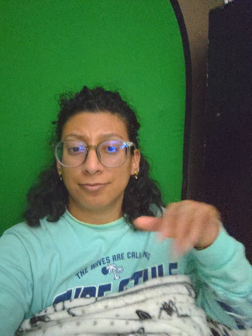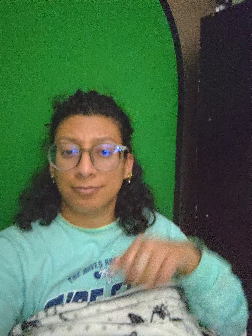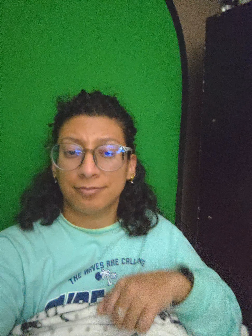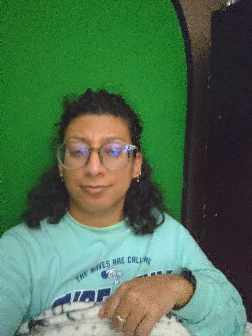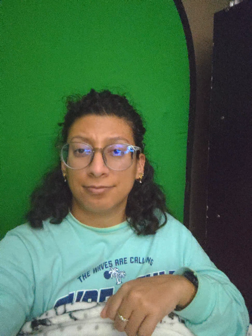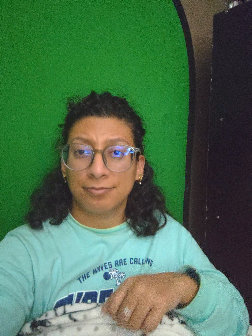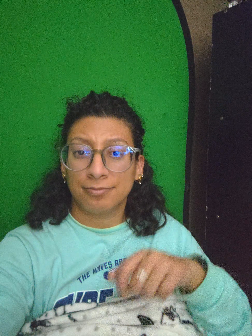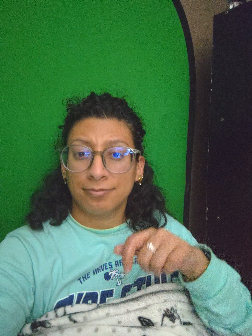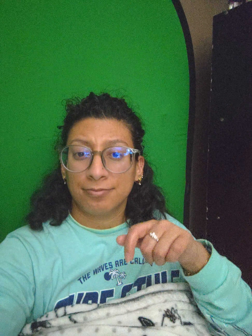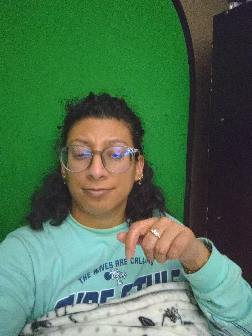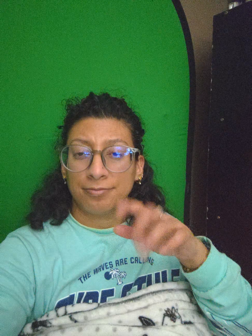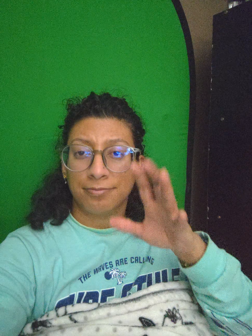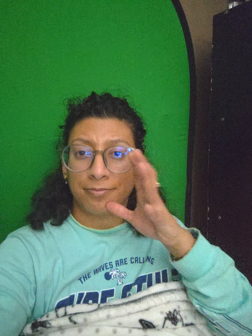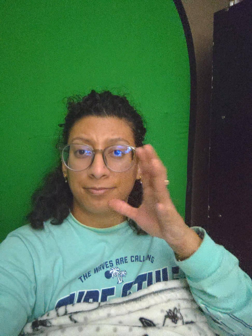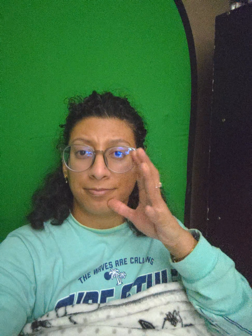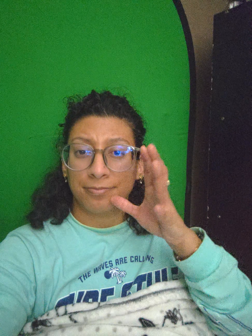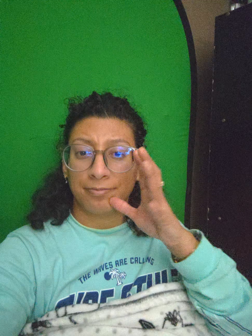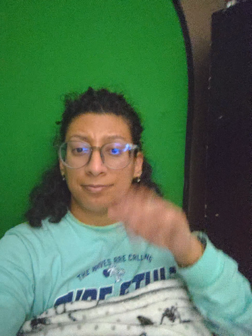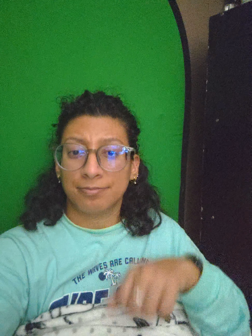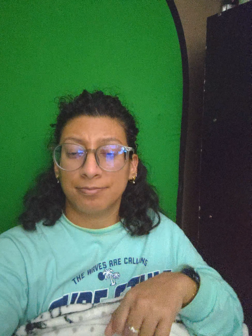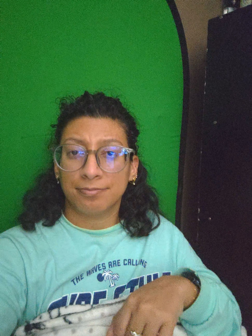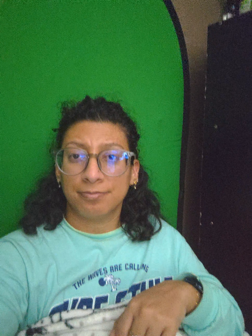mom